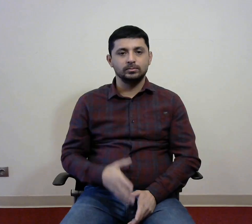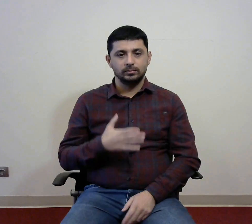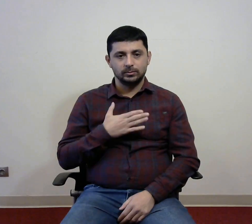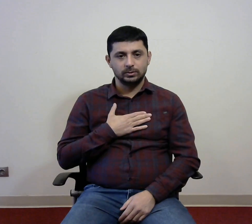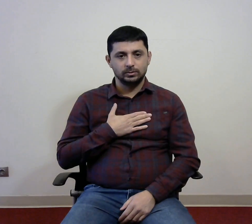mənim